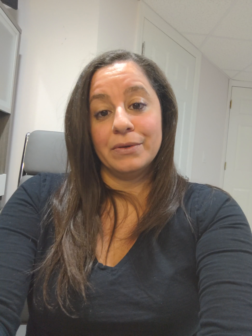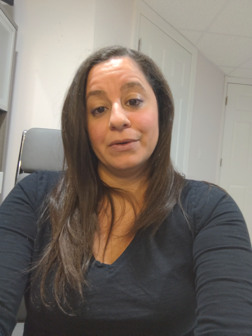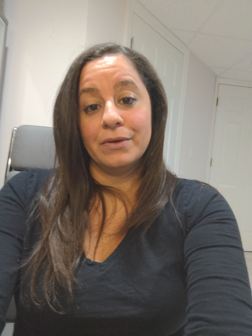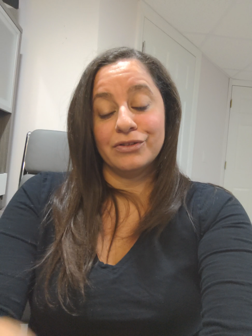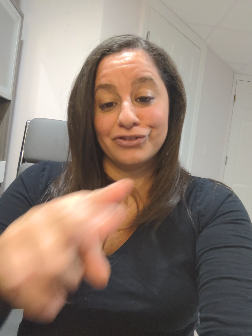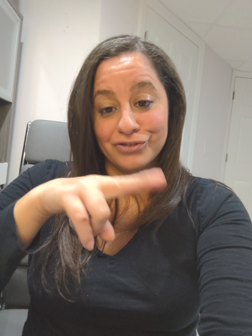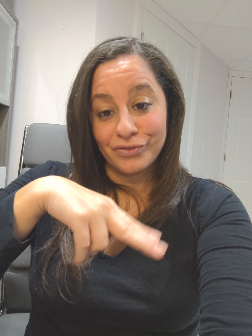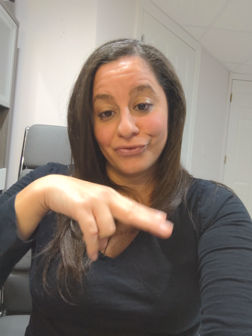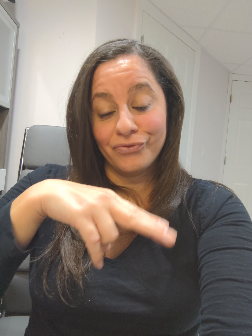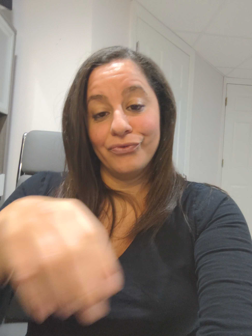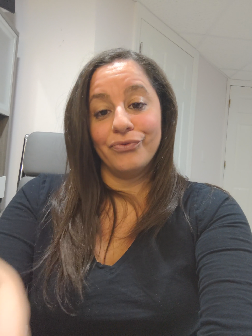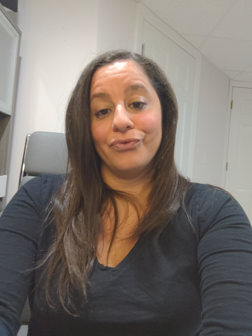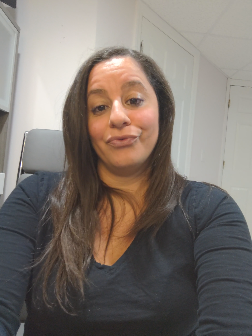chair